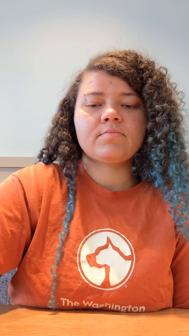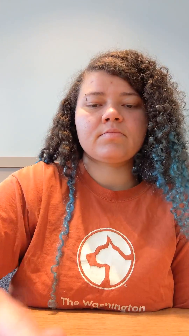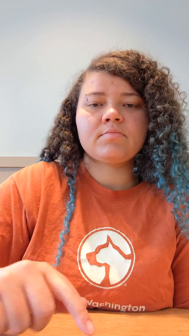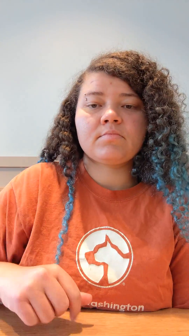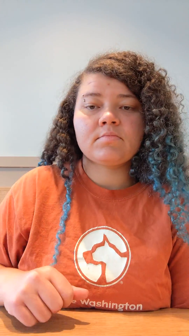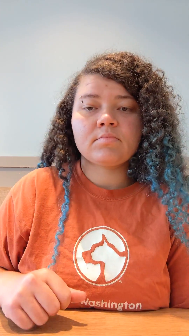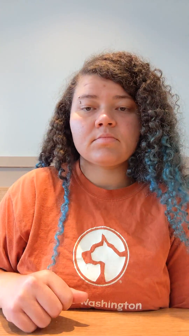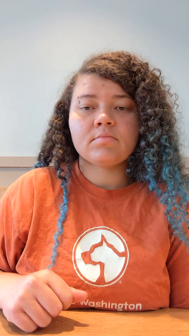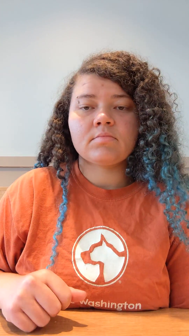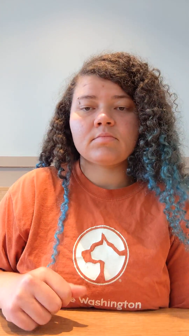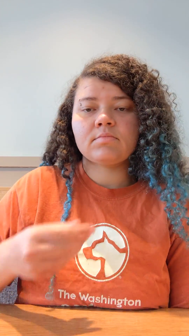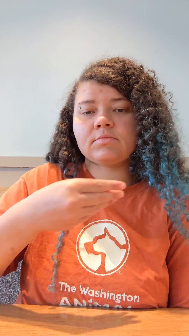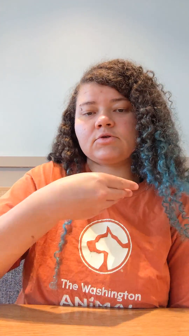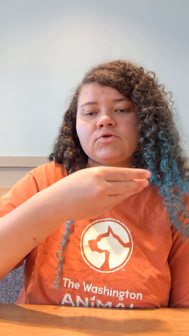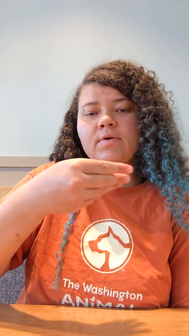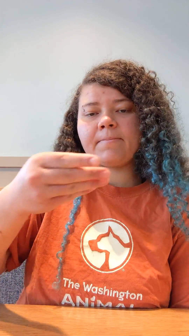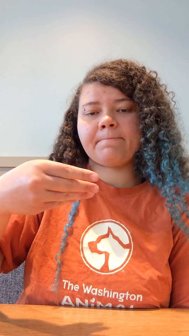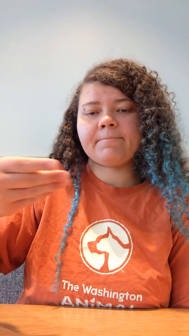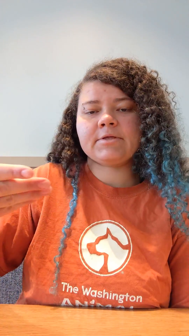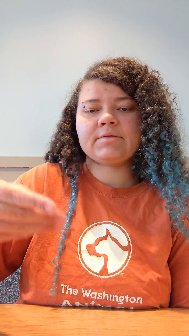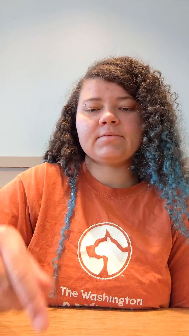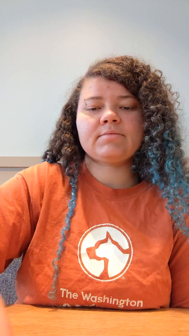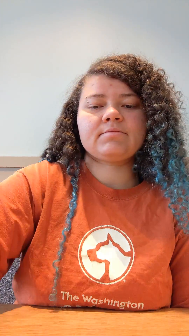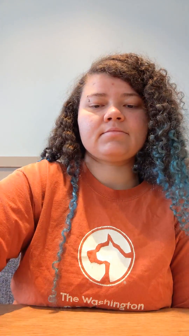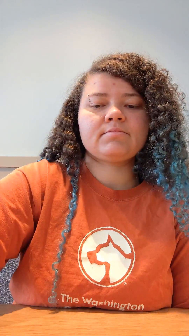shopping